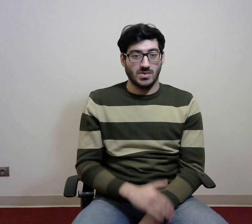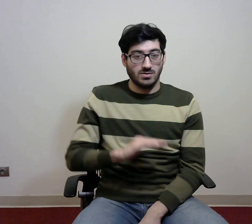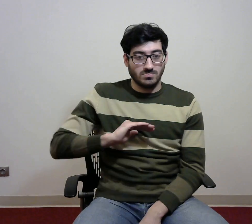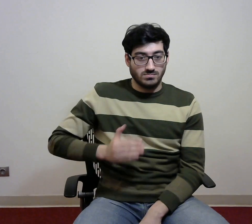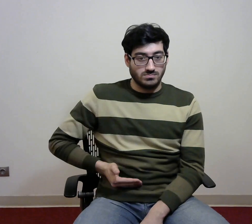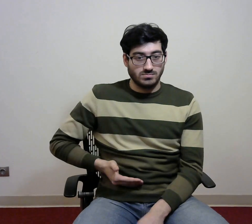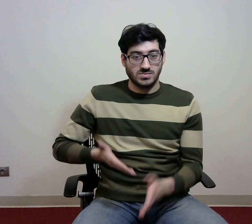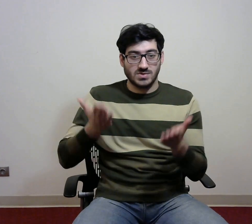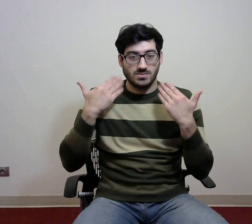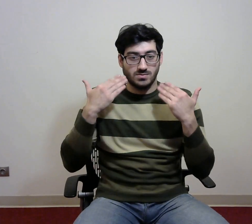bağ